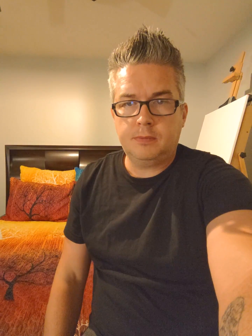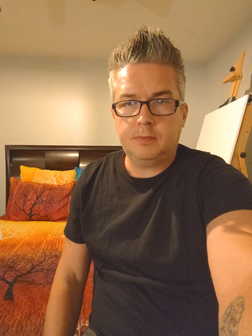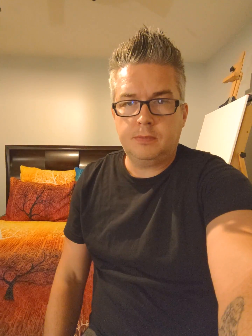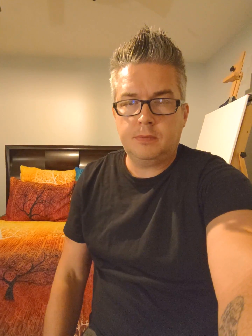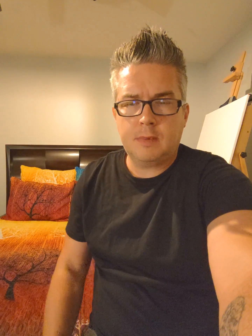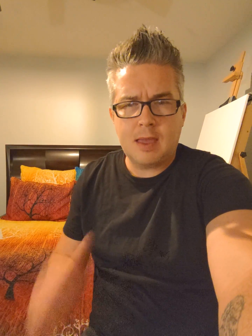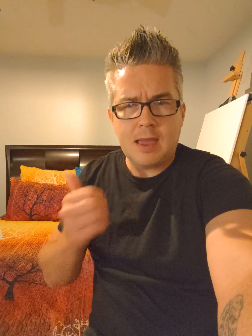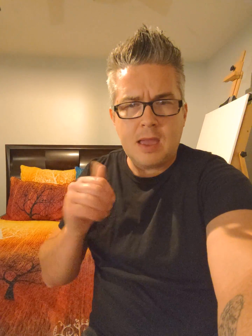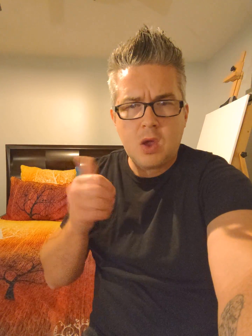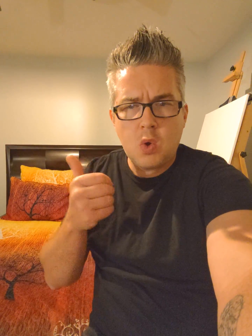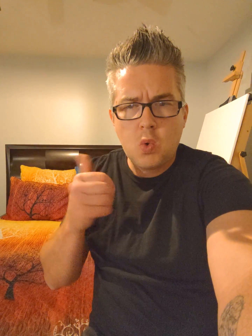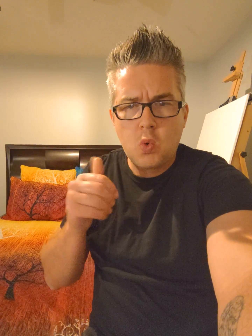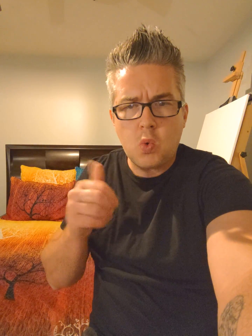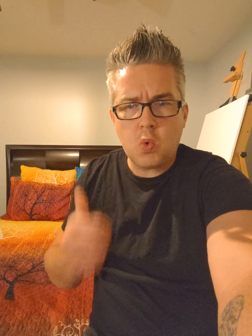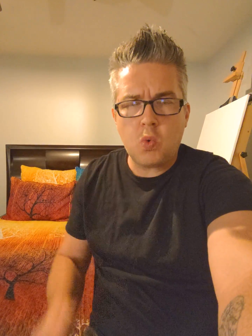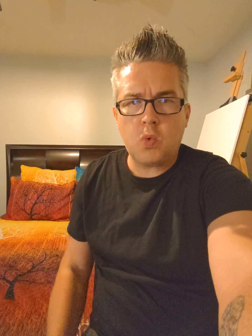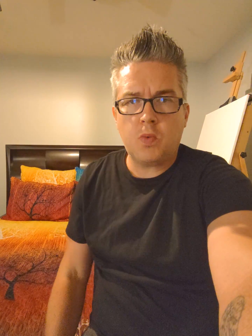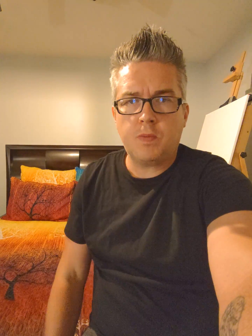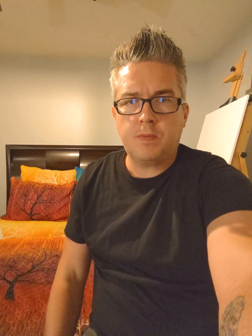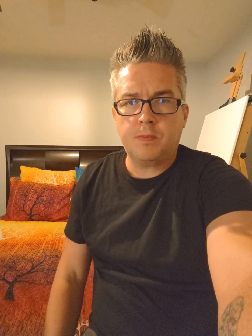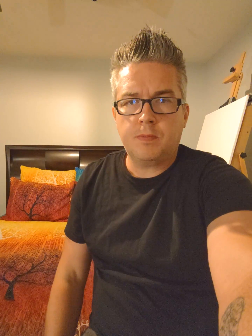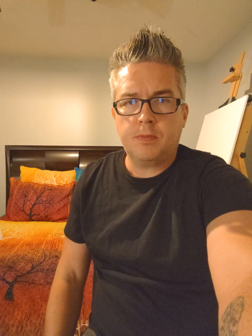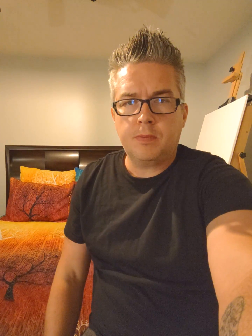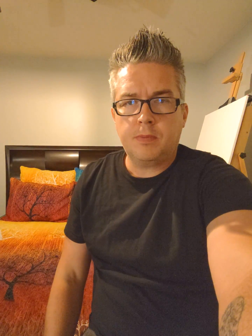how